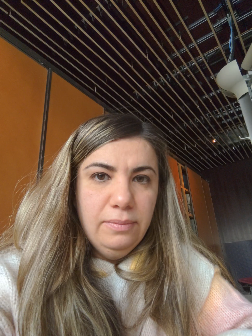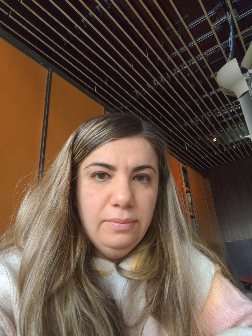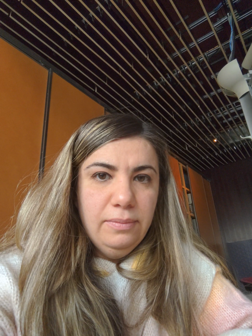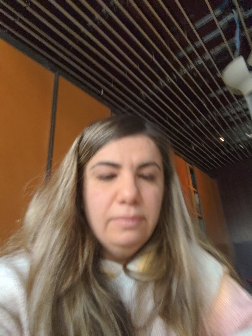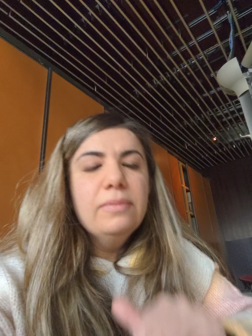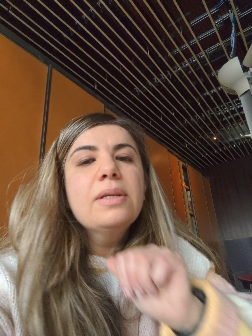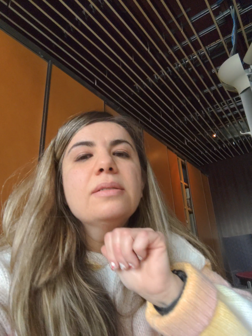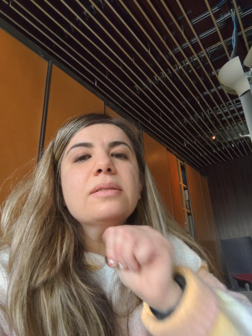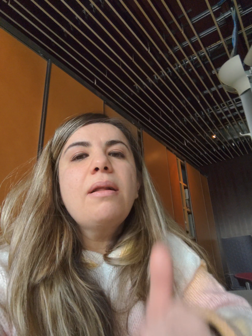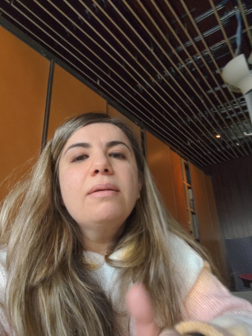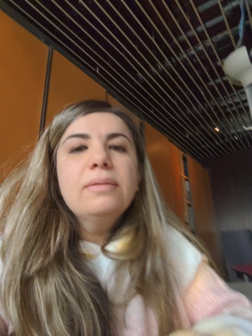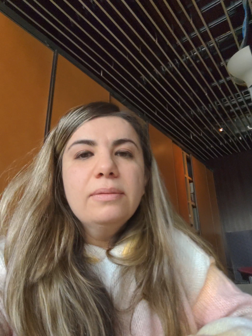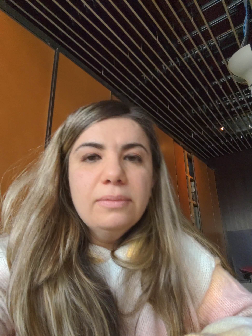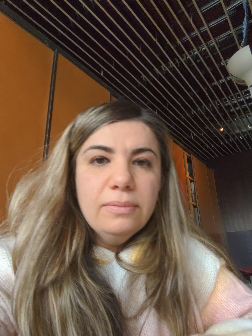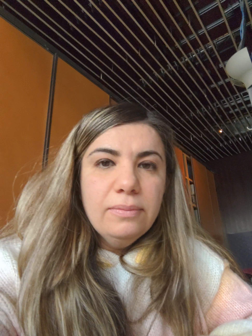not